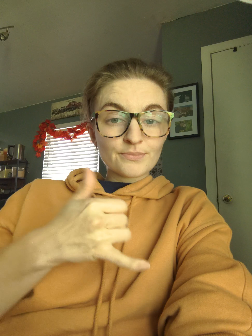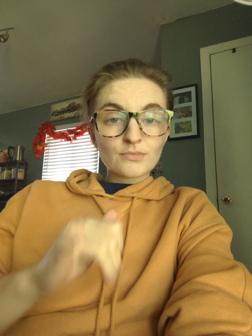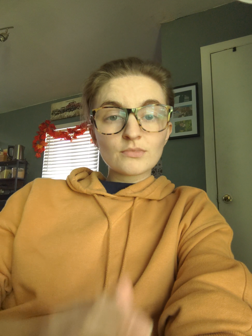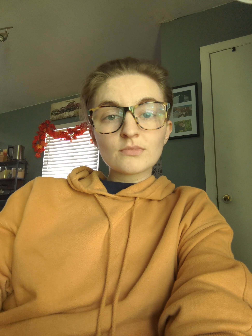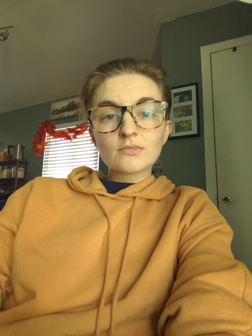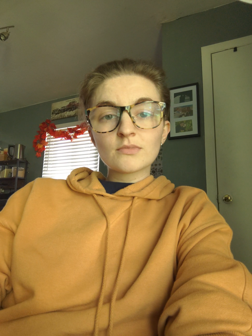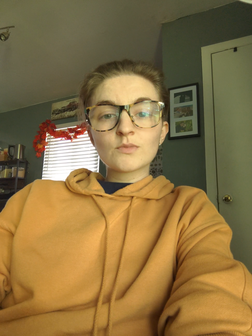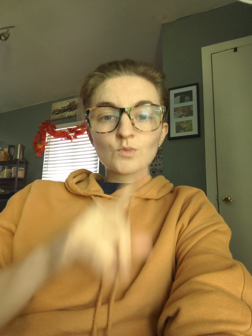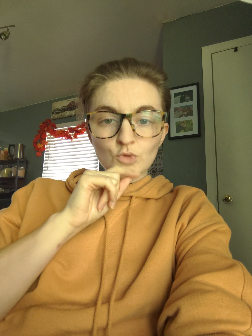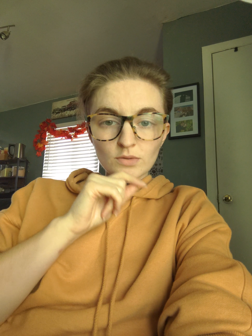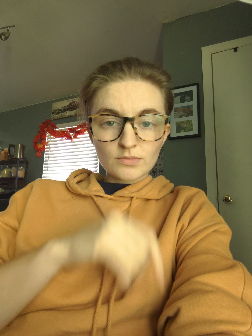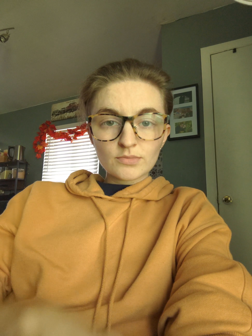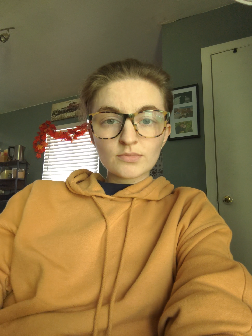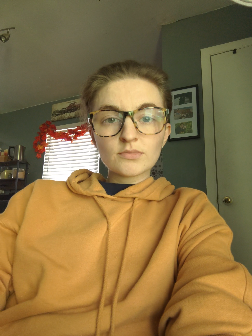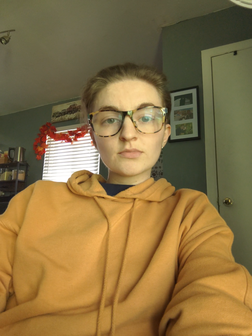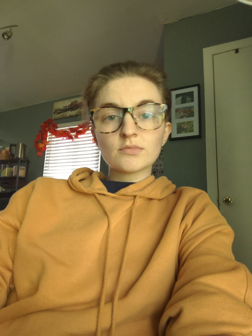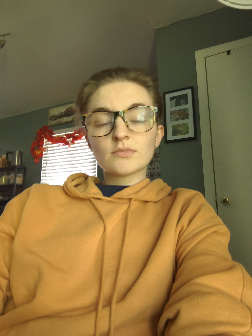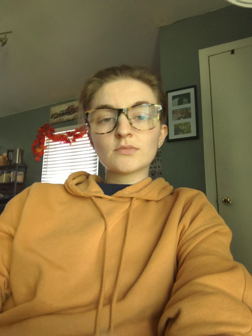chicken